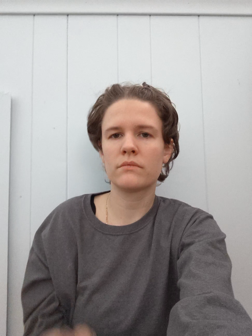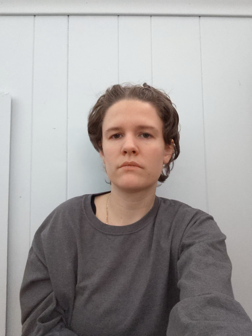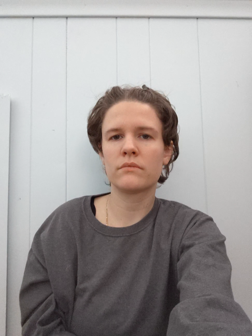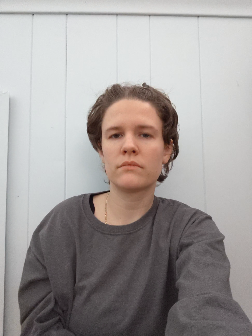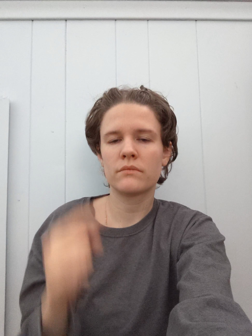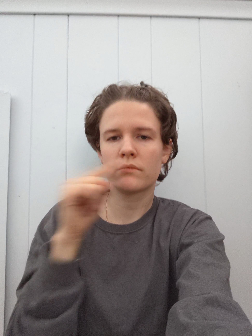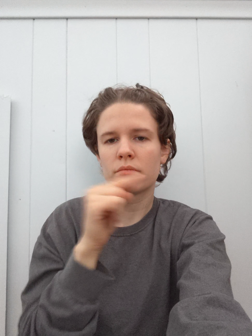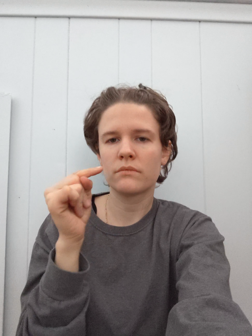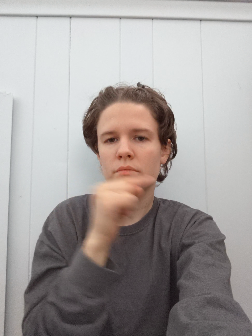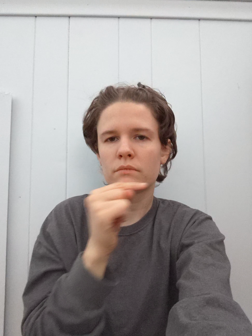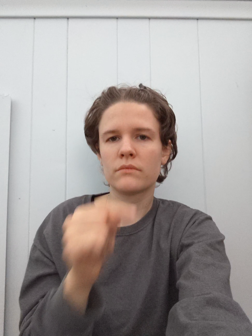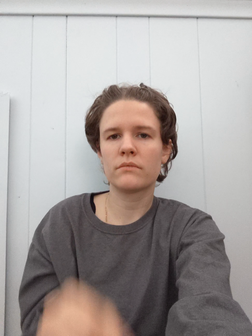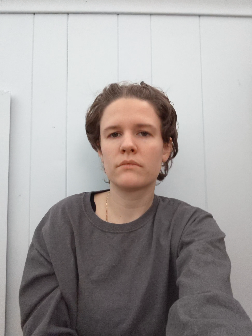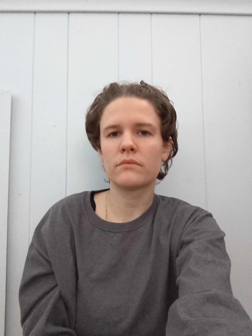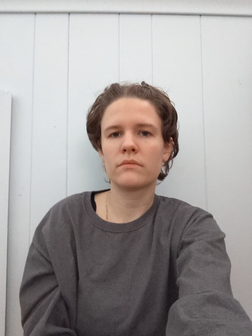toothbrush